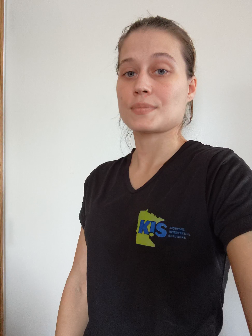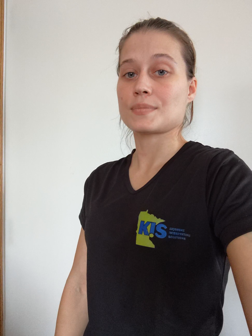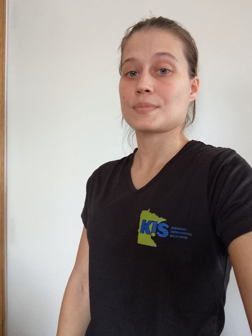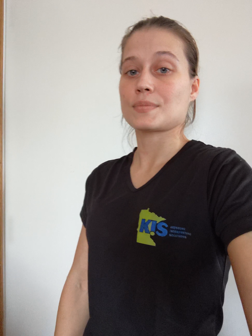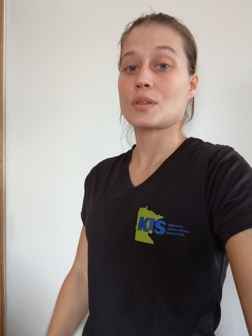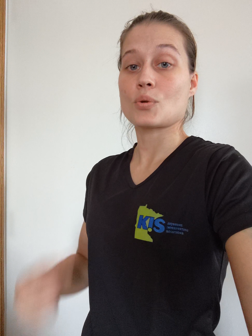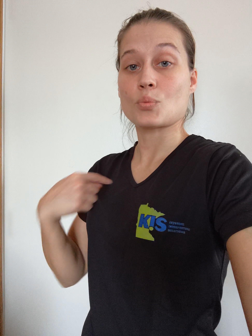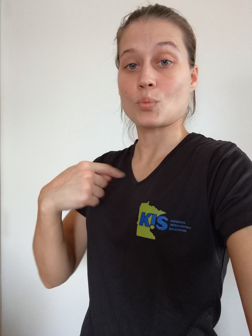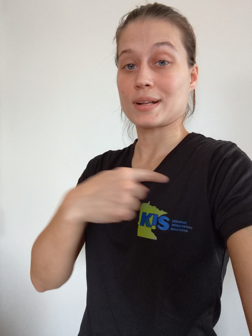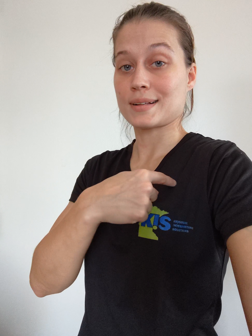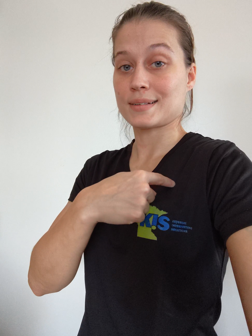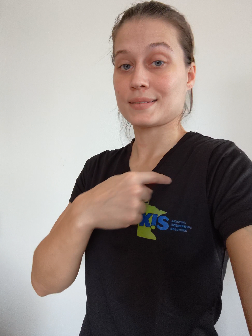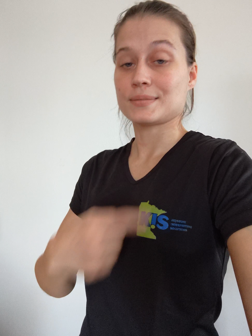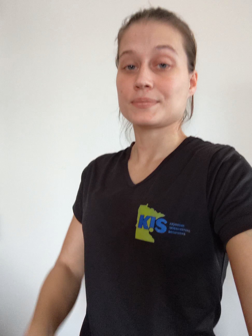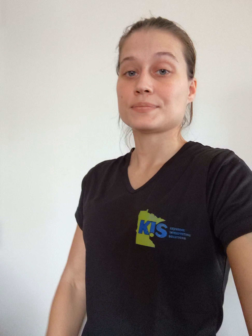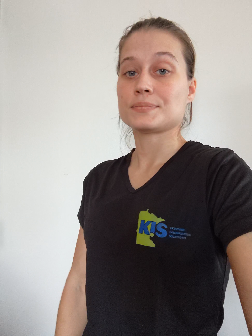we